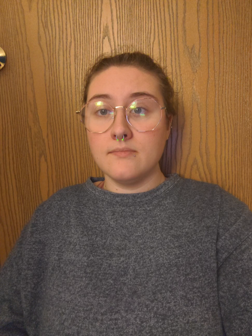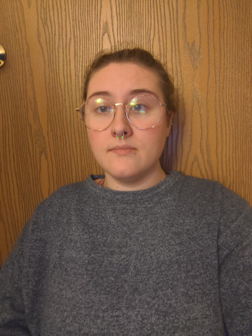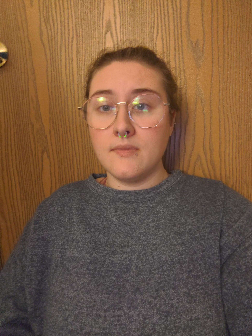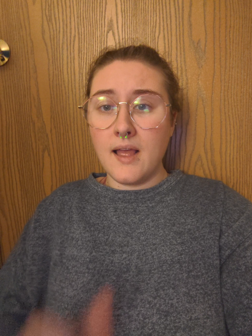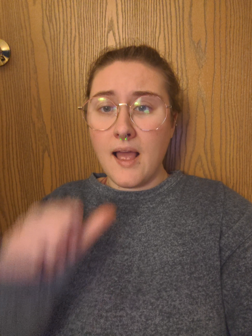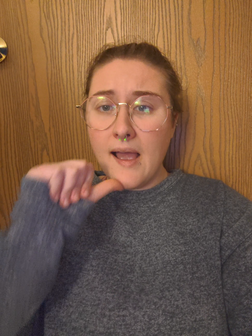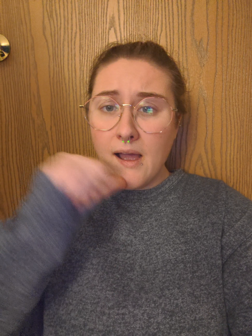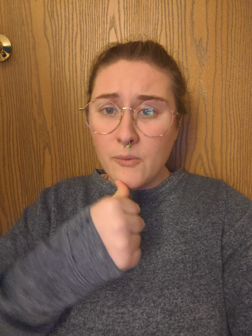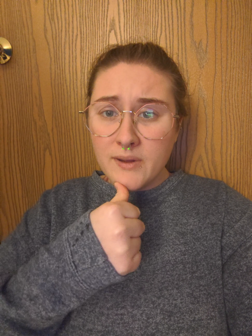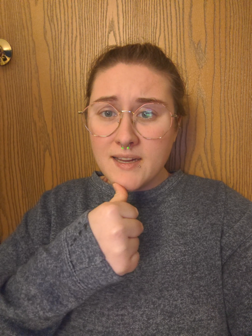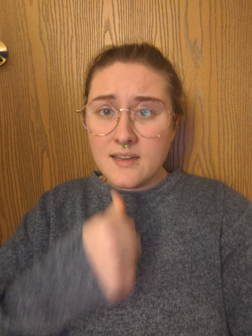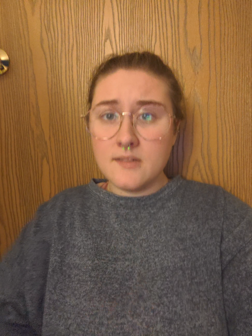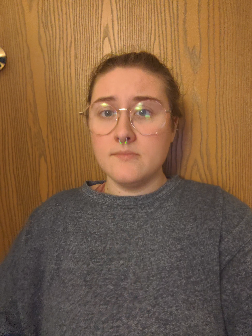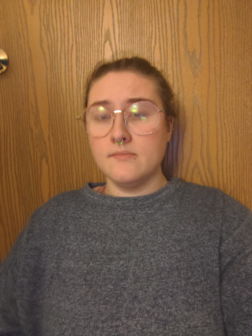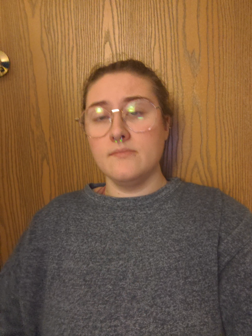owie